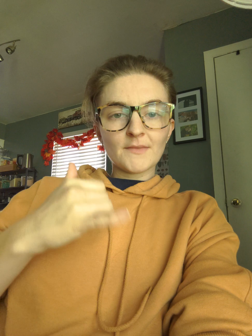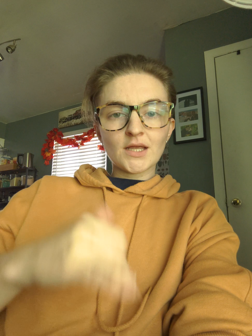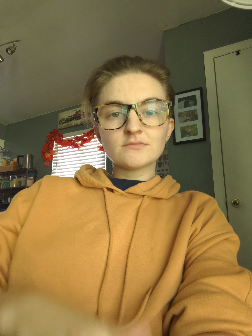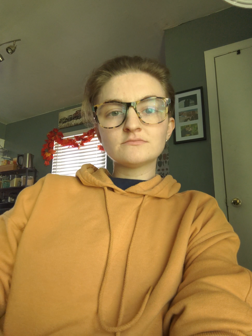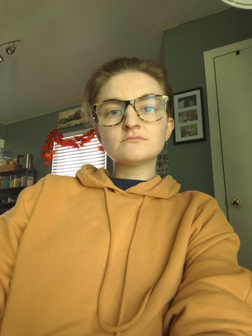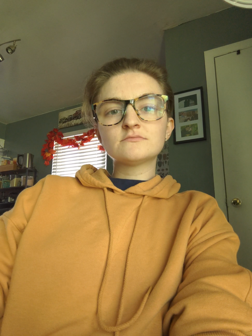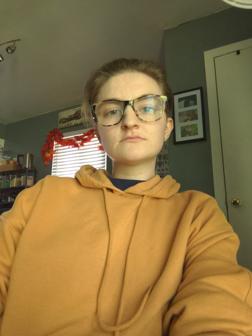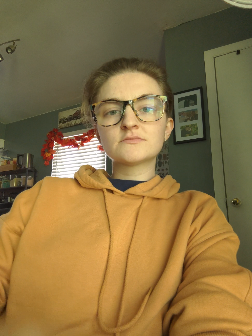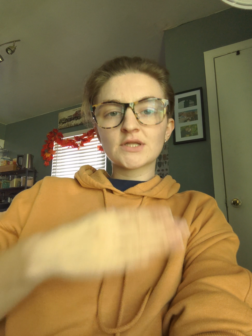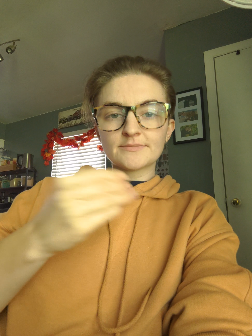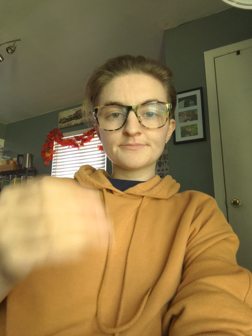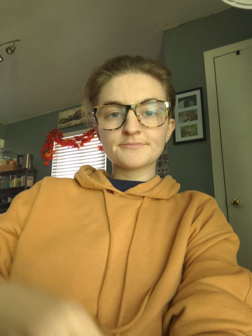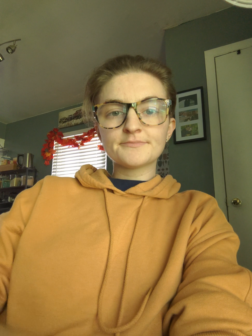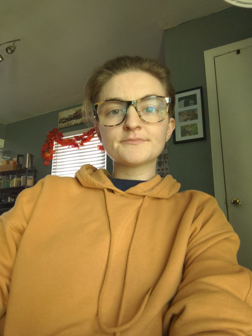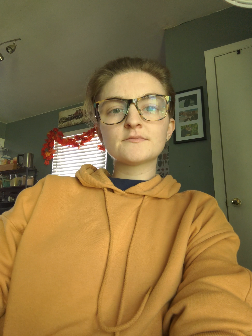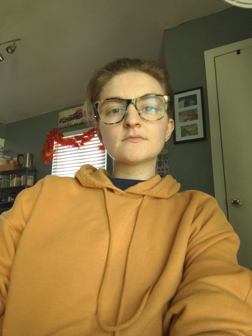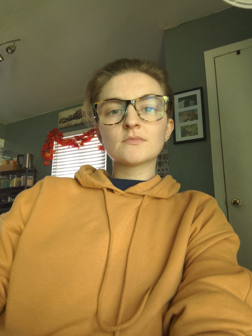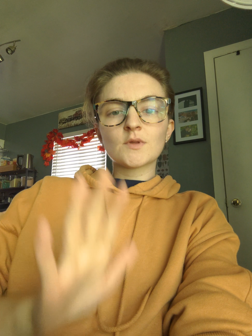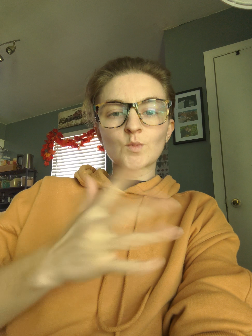and